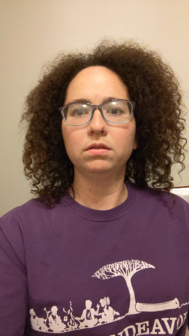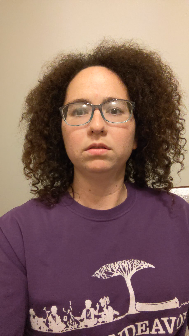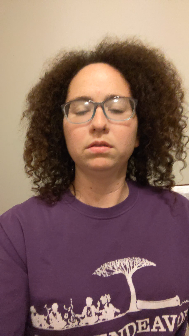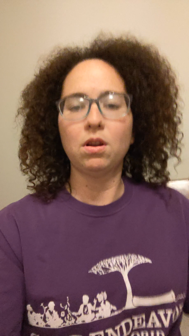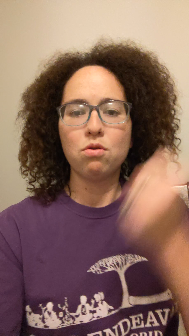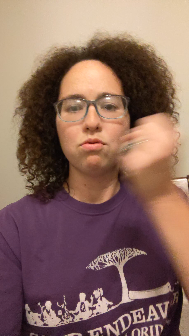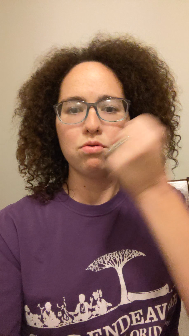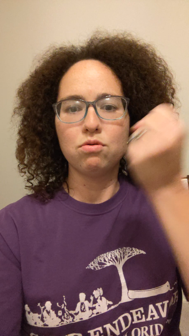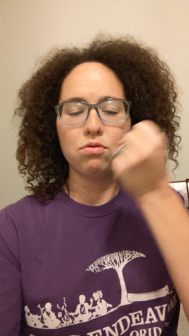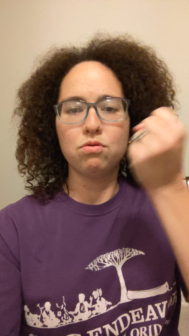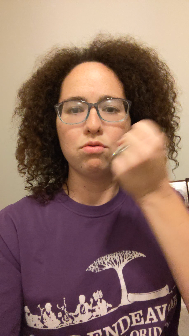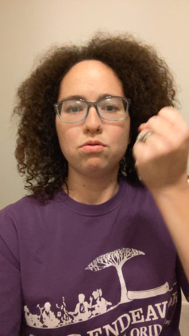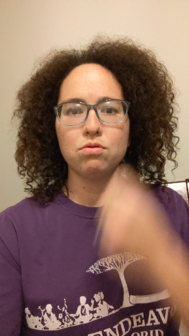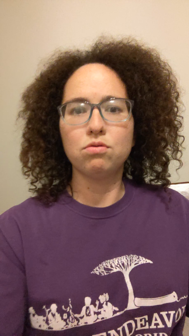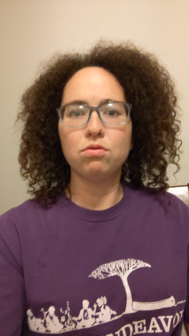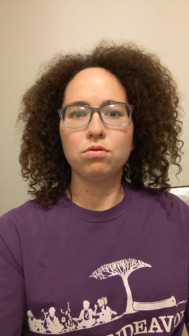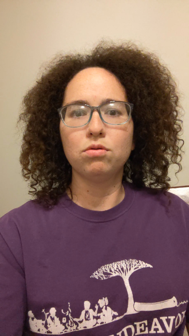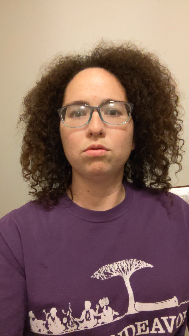hold